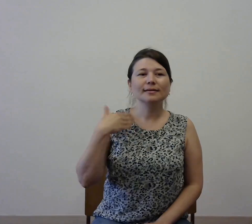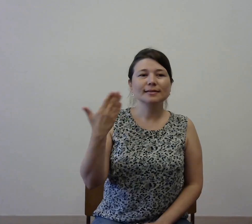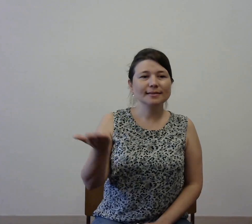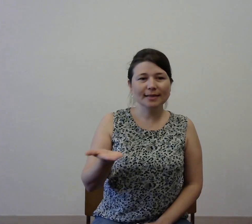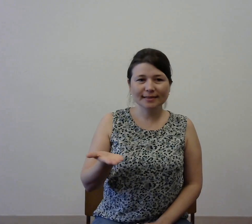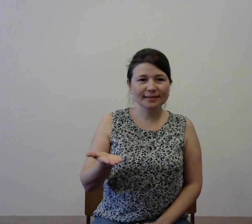hansı